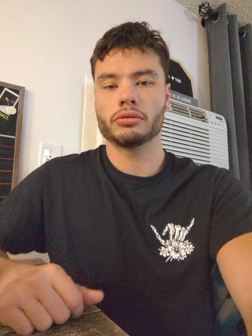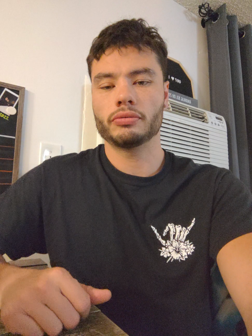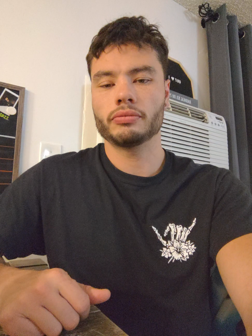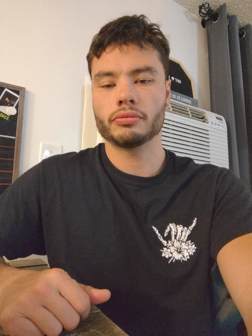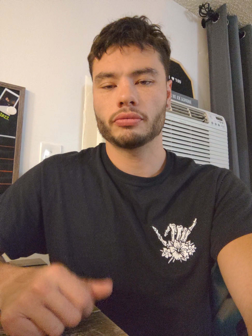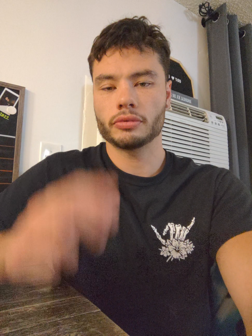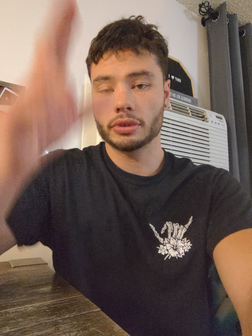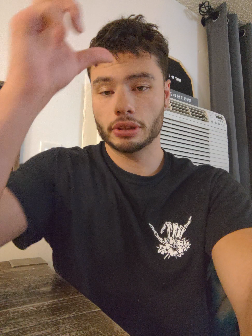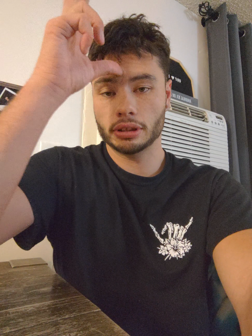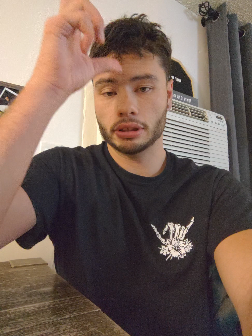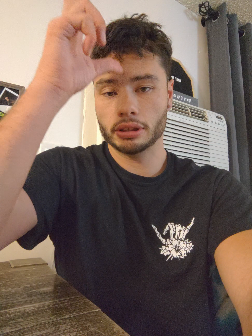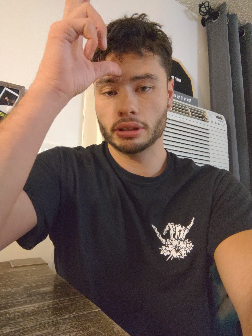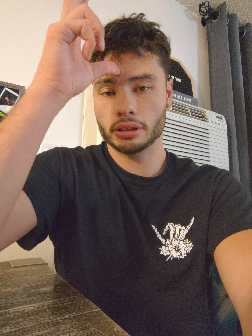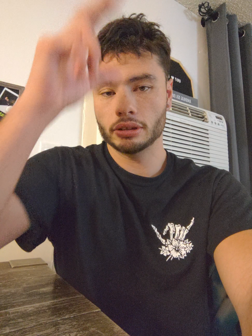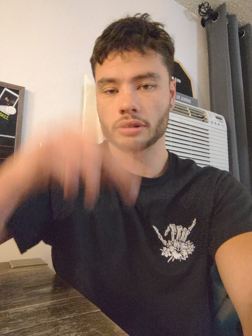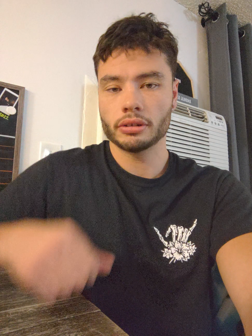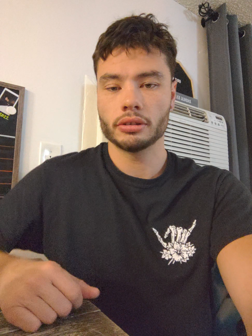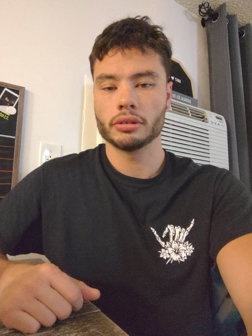hen